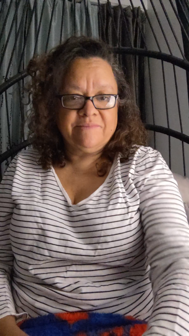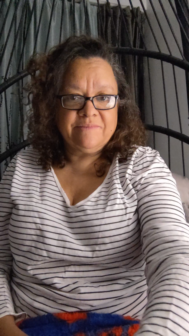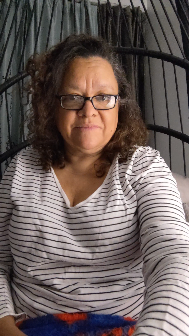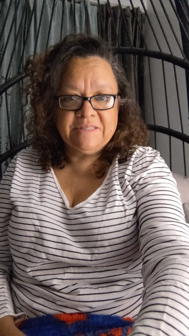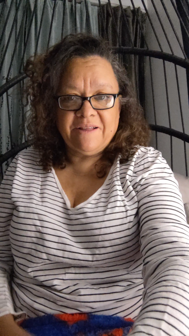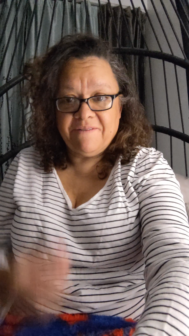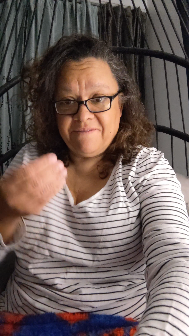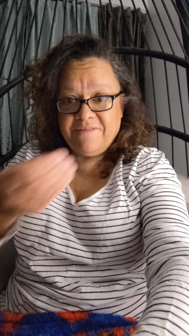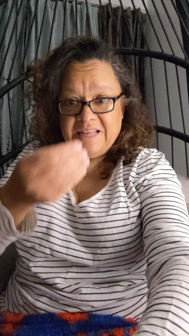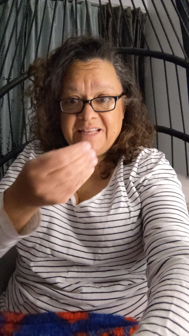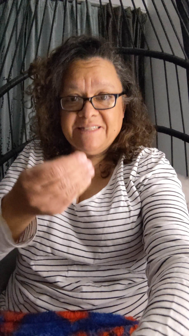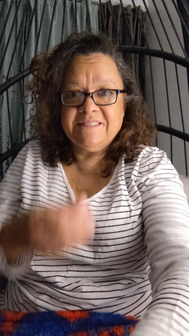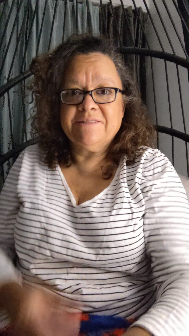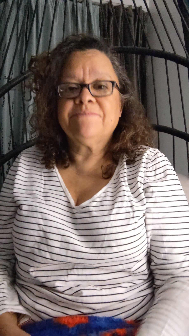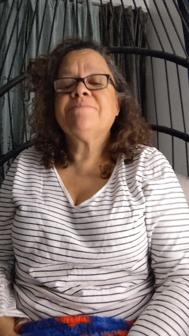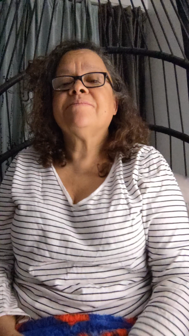feed